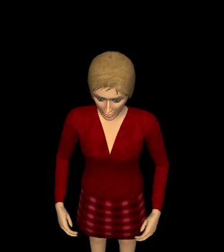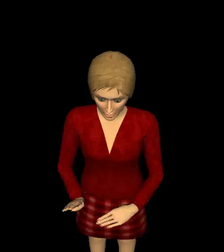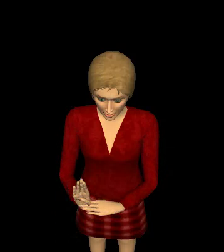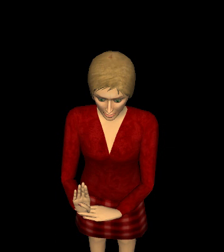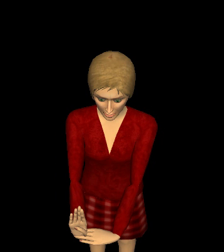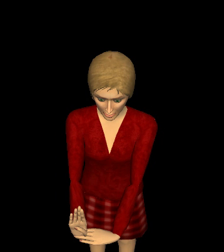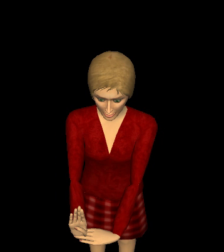يظهر